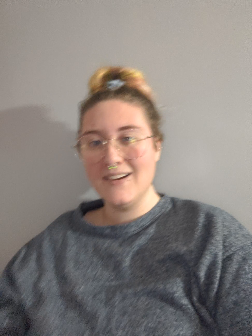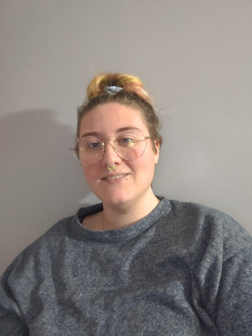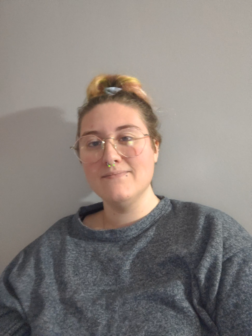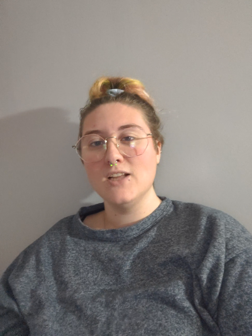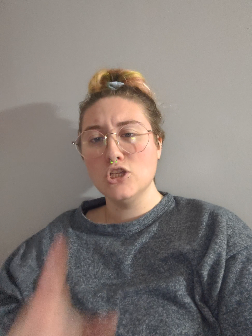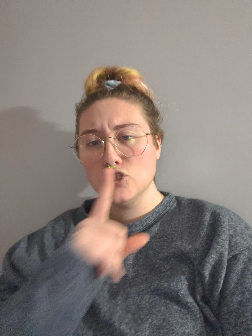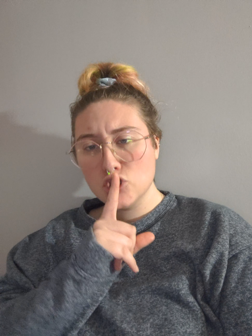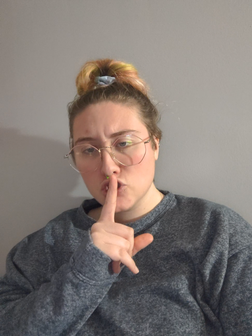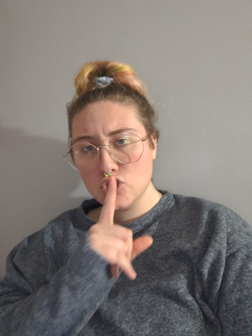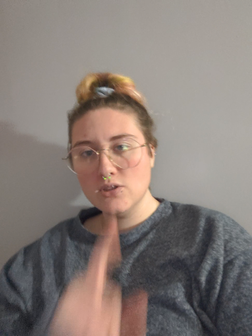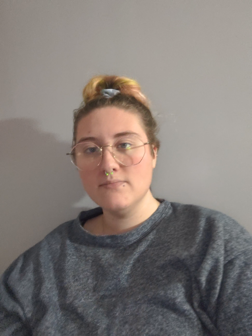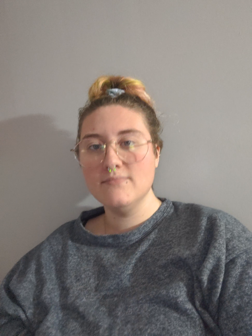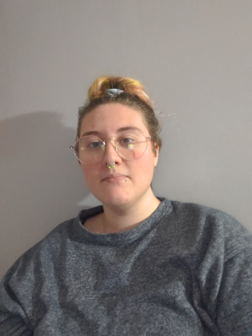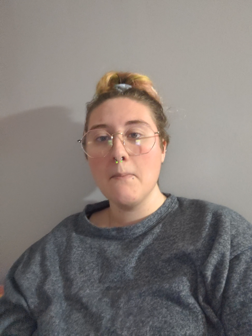shhh